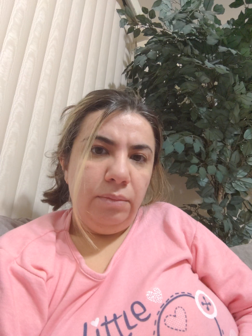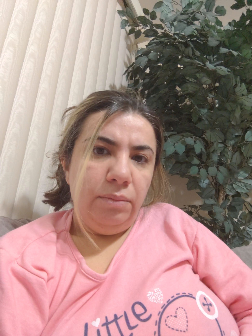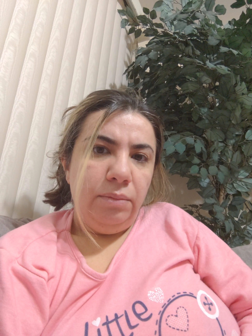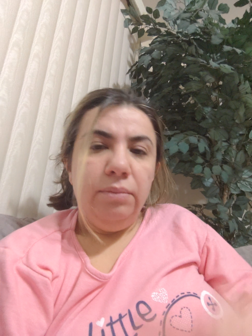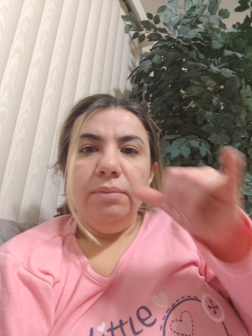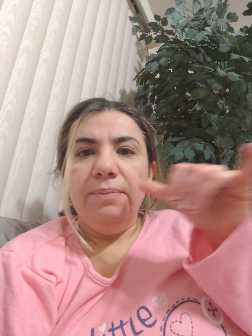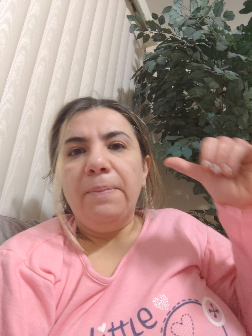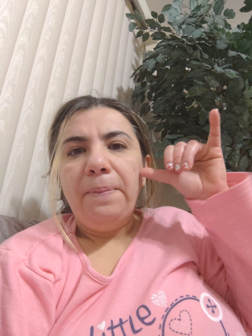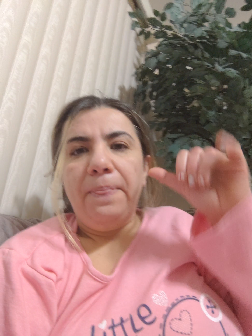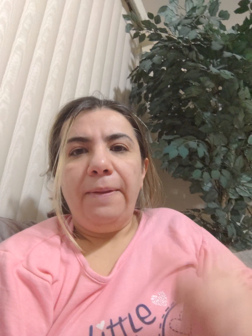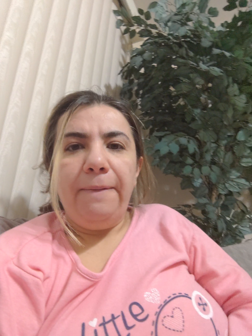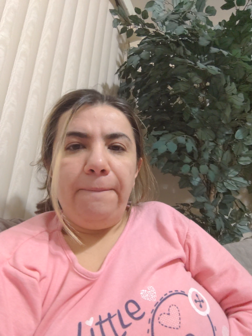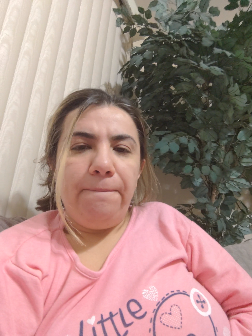yesterday